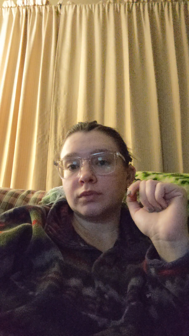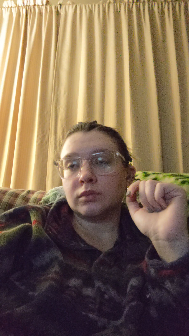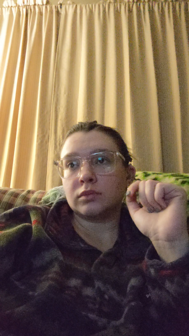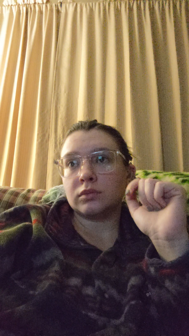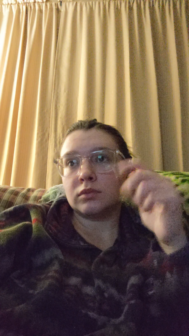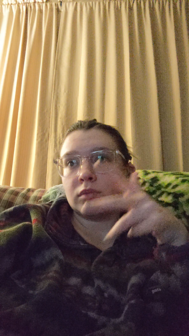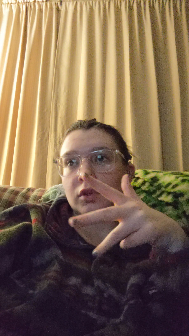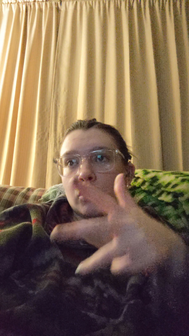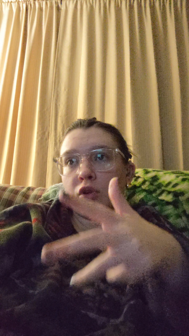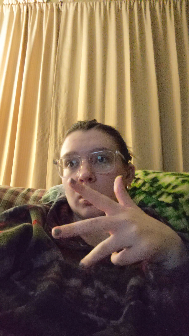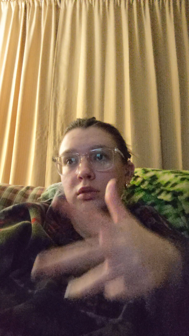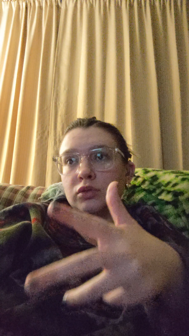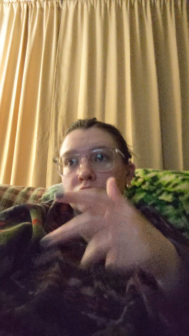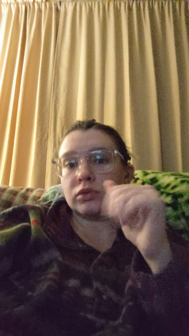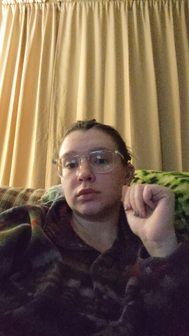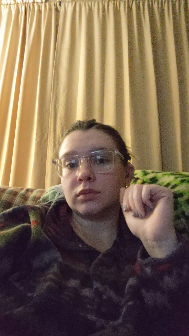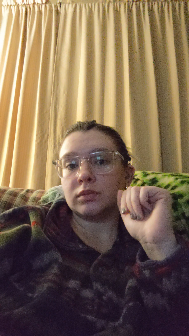garage